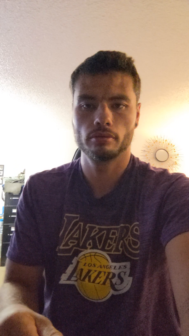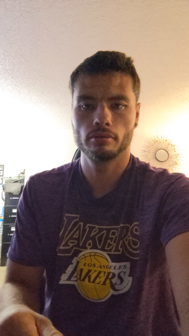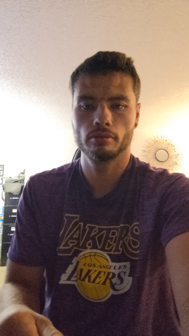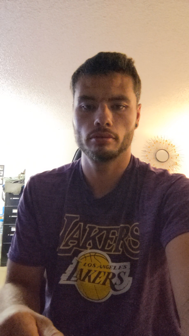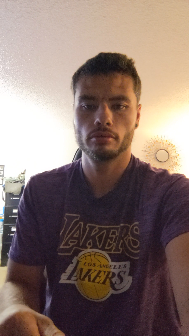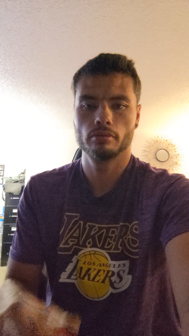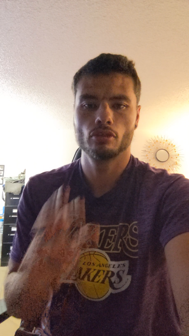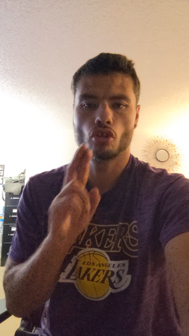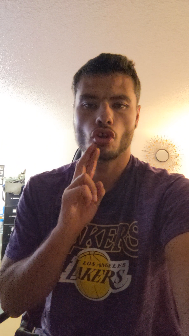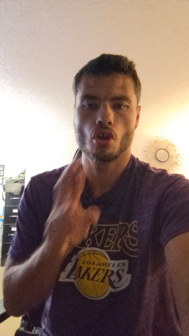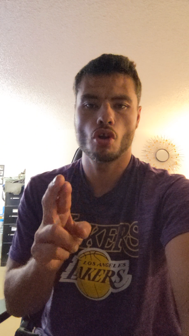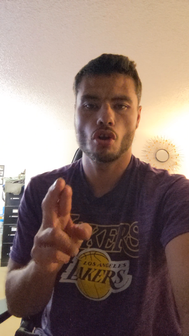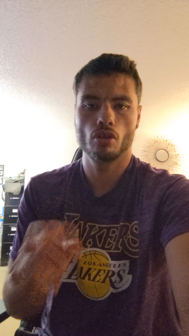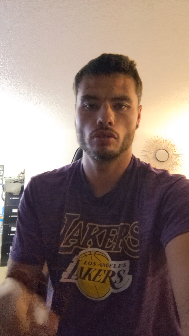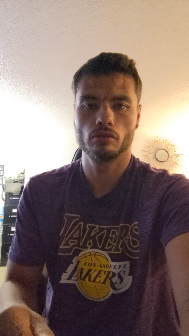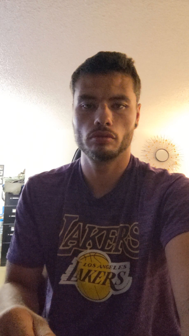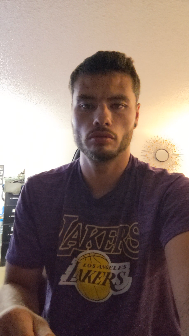are